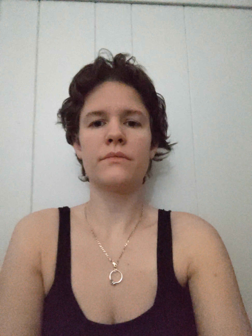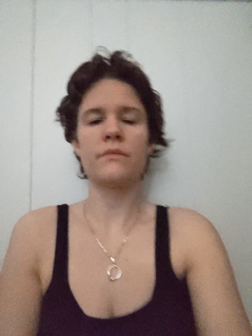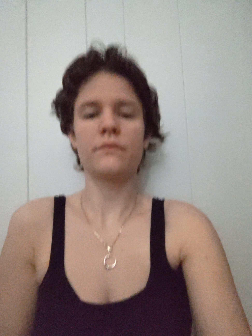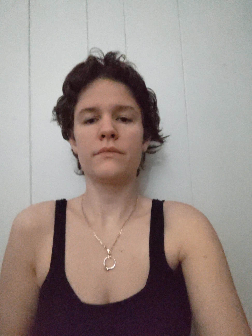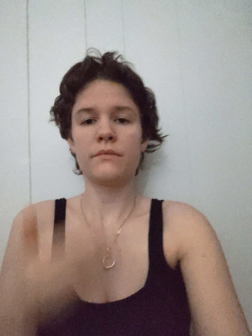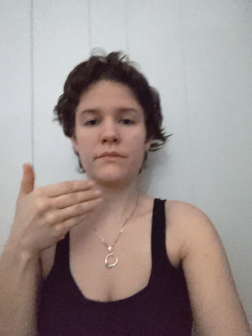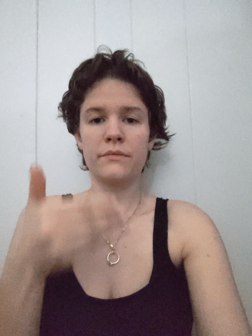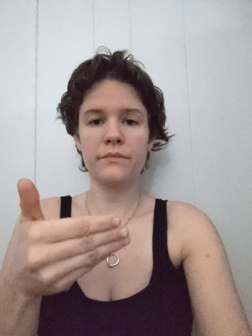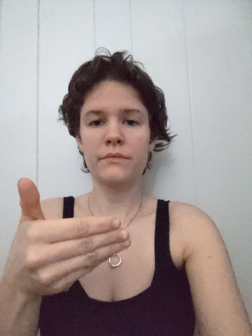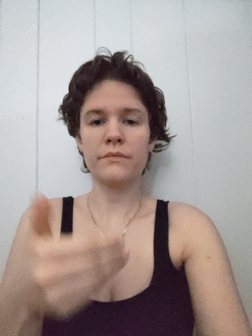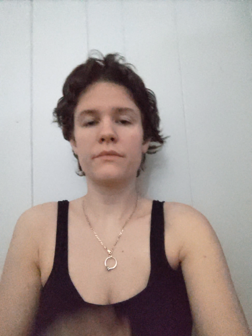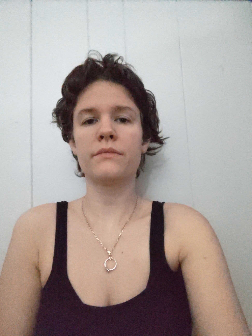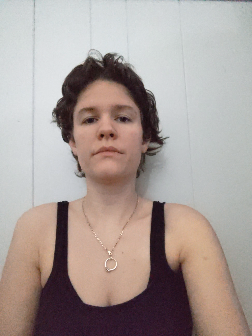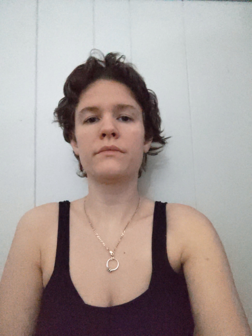close